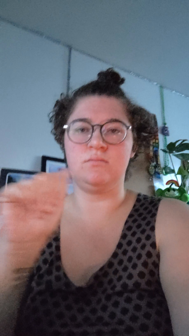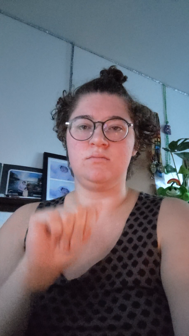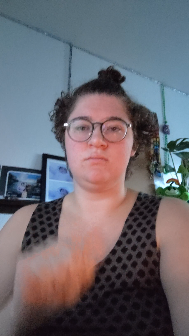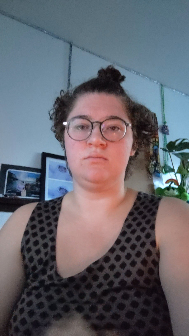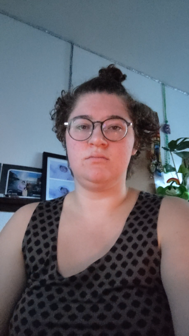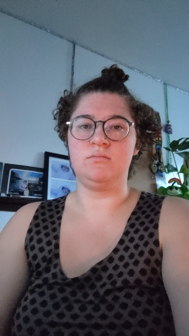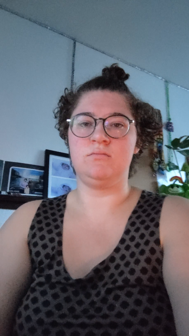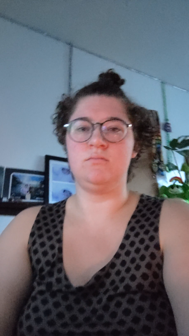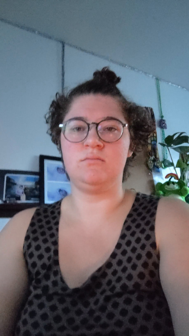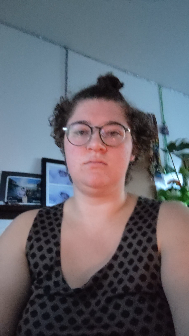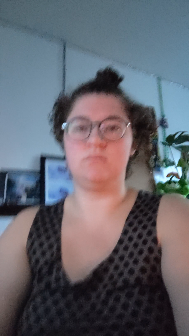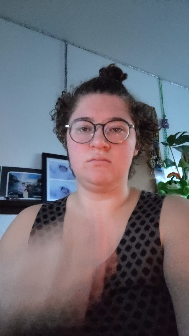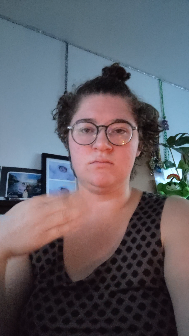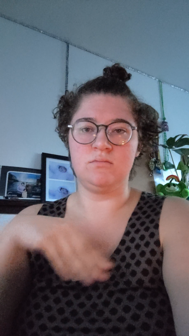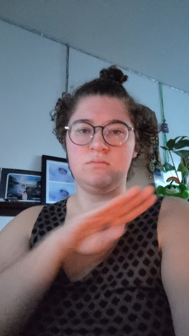scarf